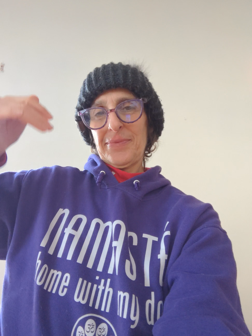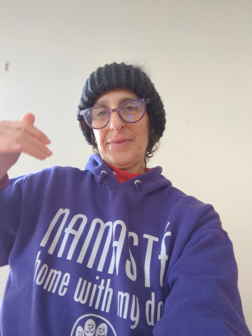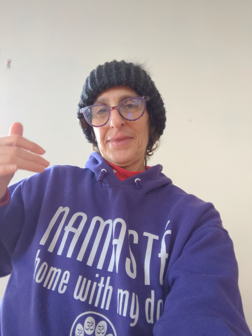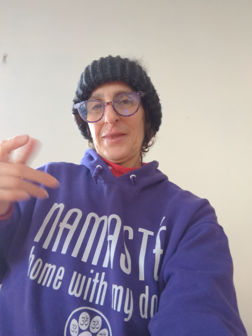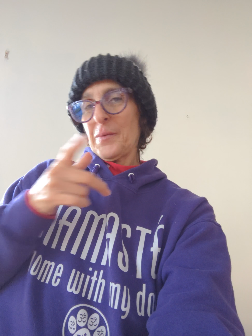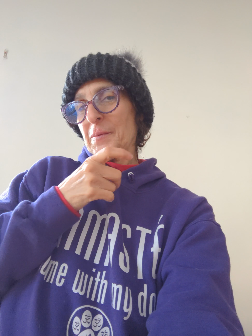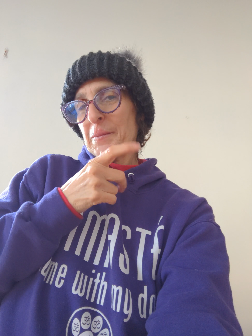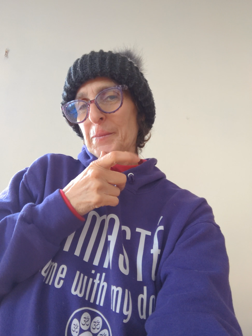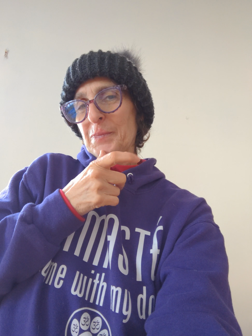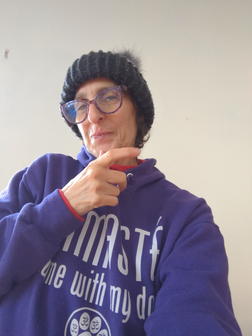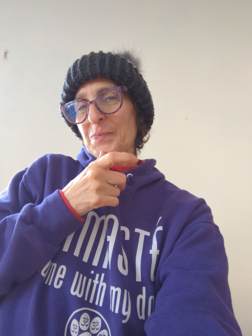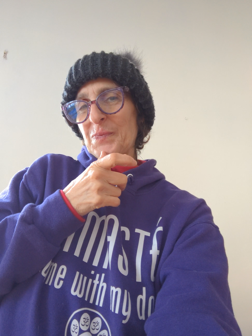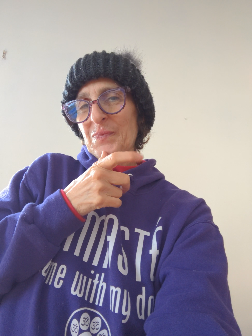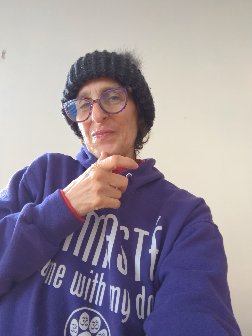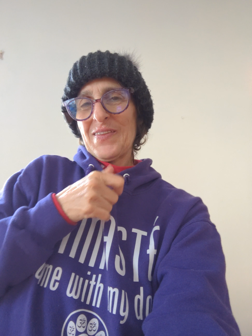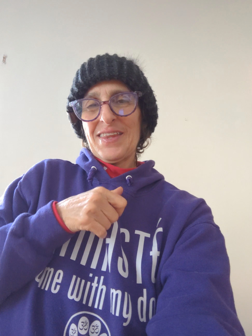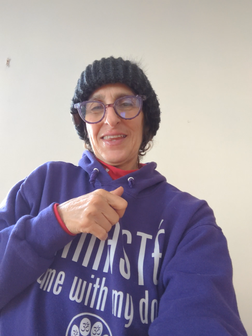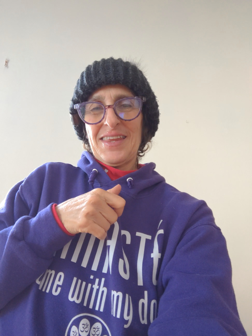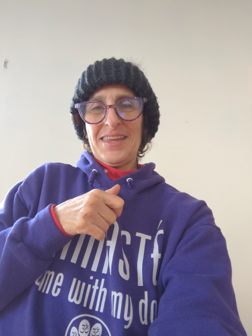who